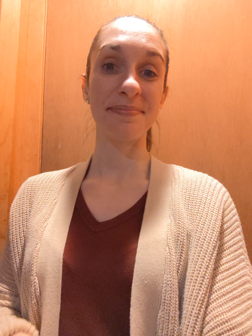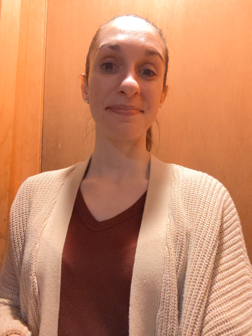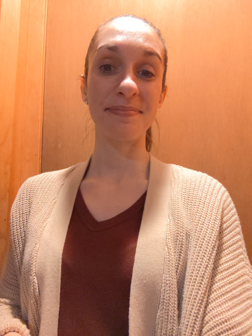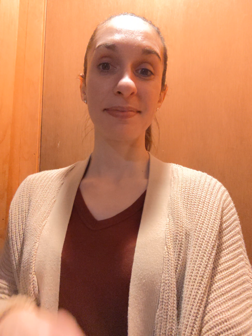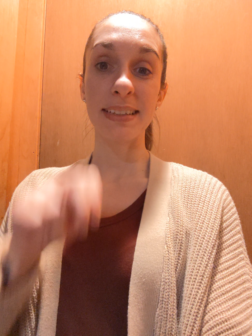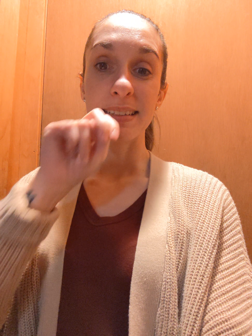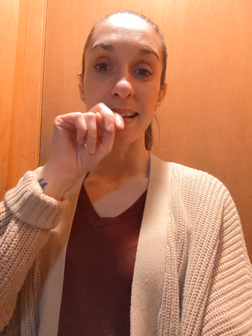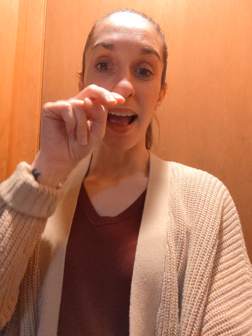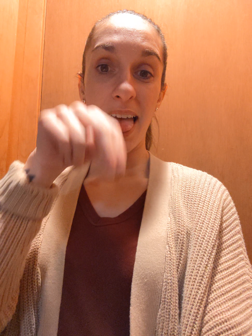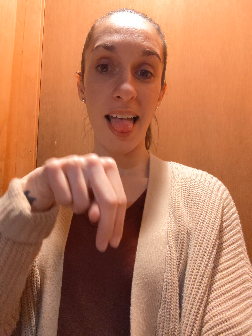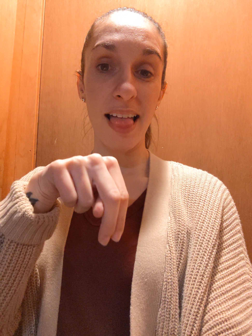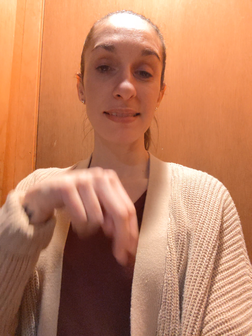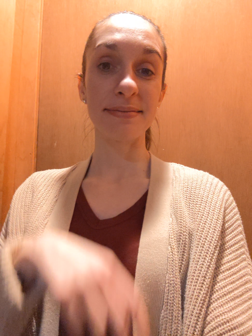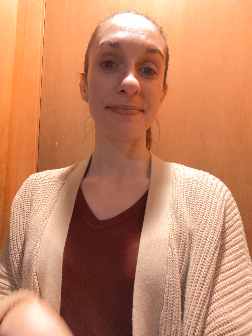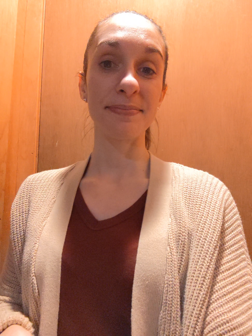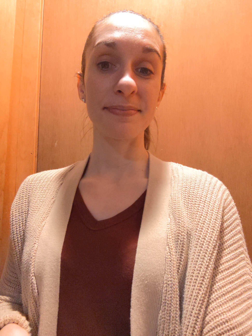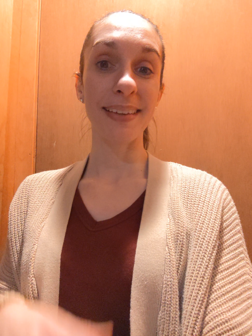tongue